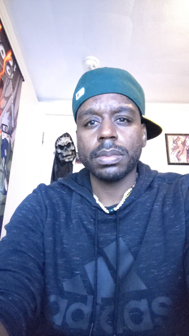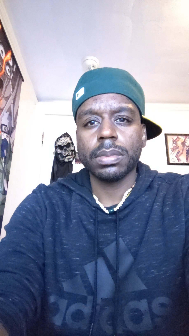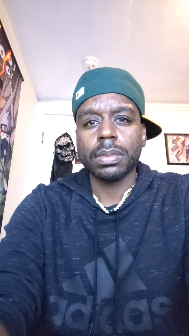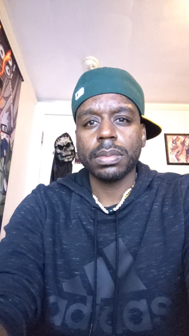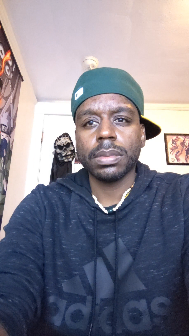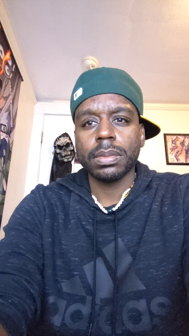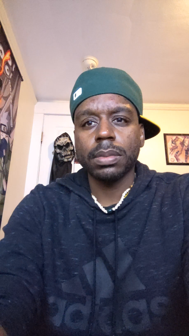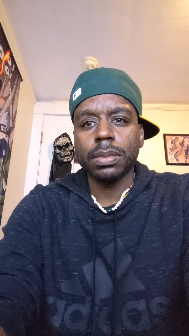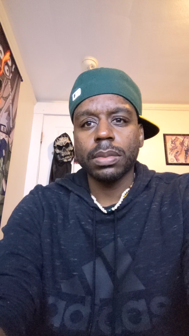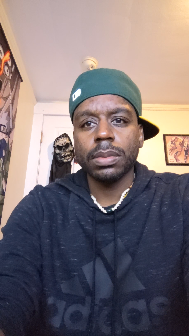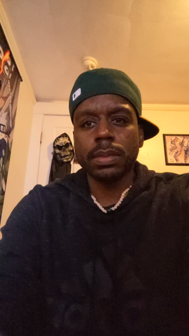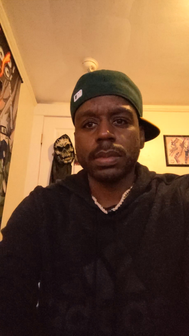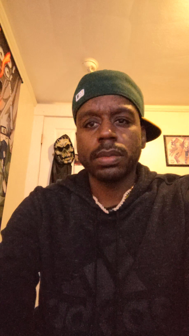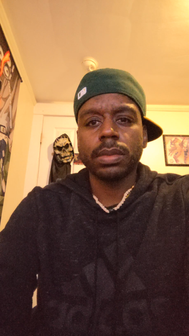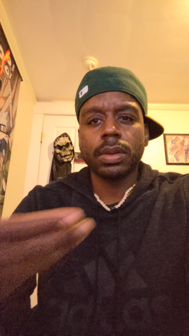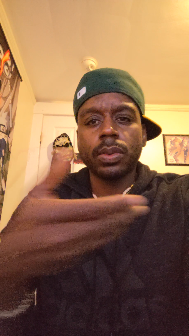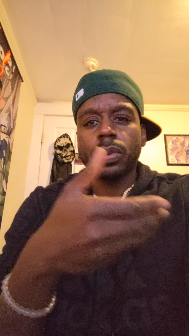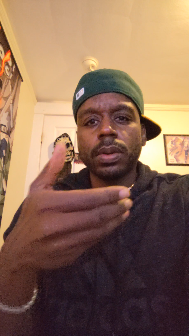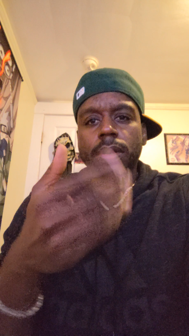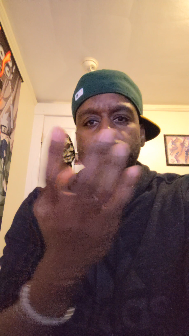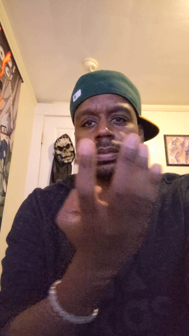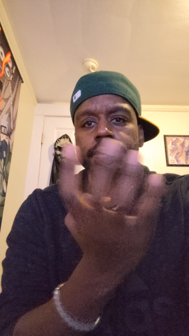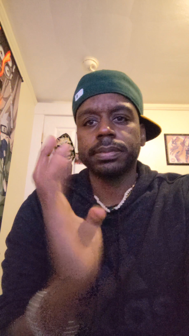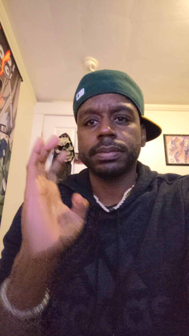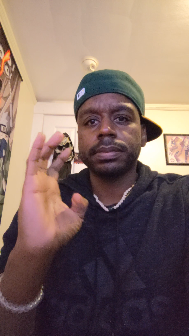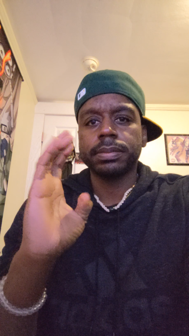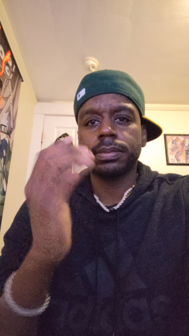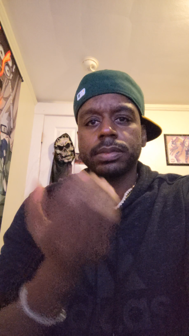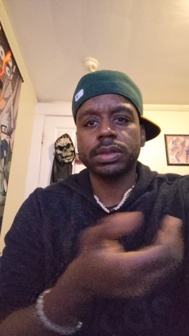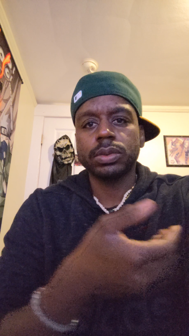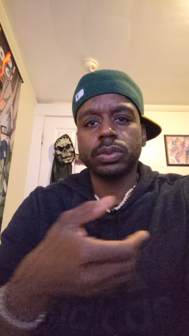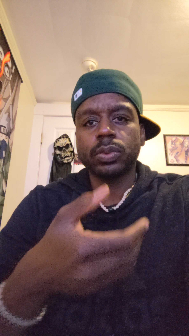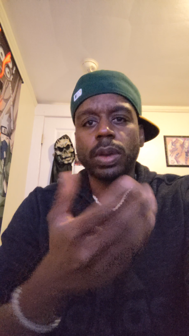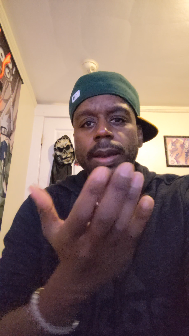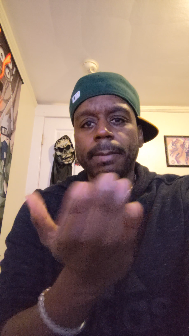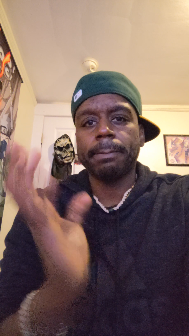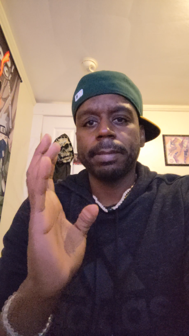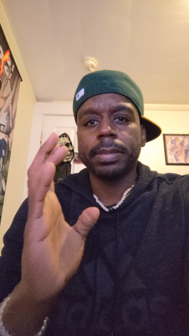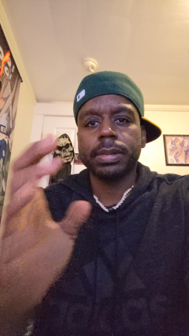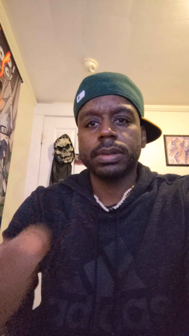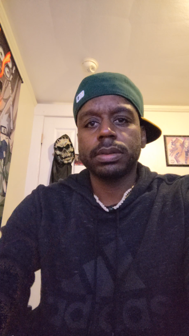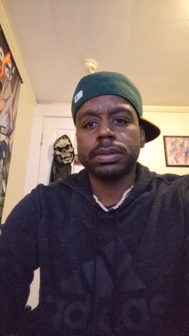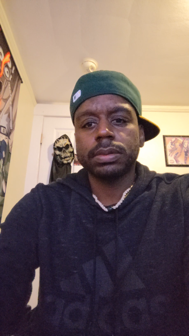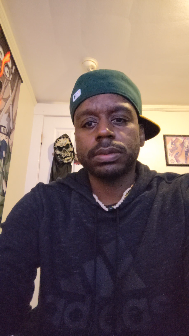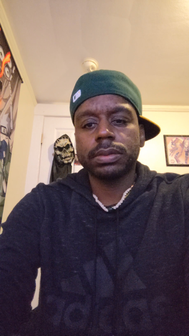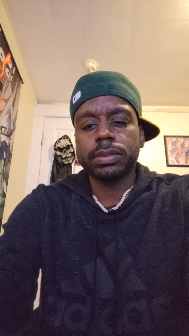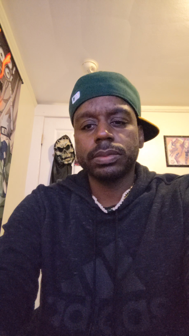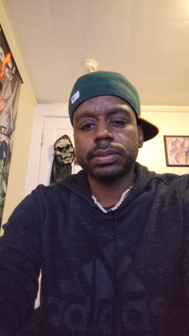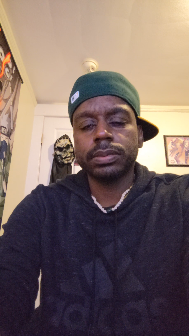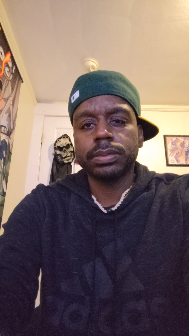crib